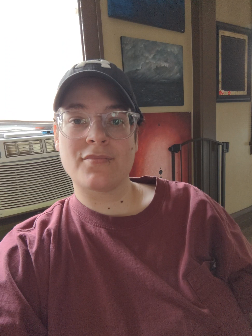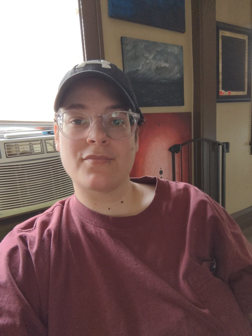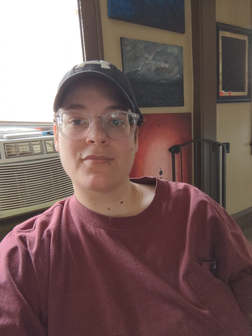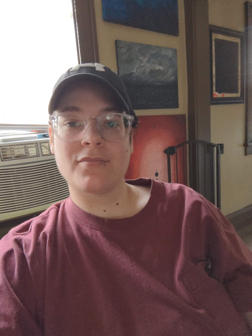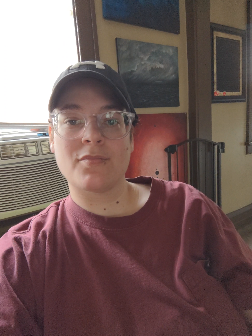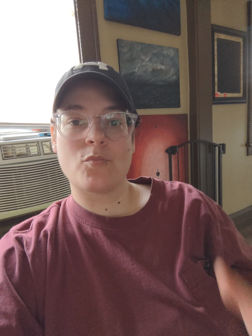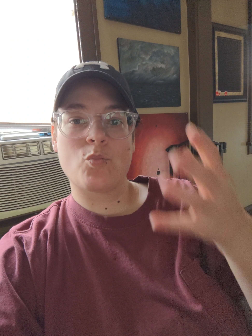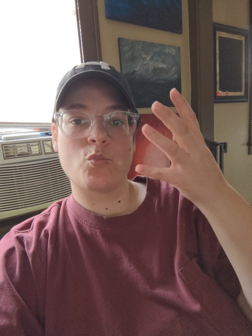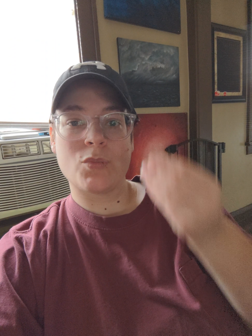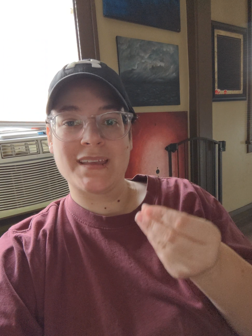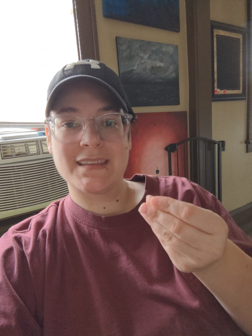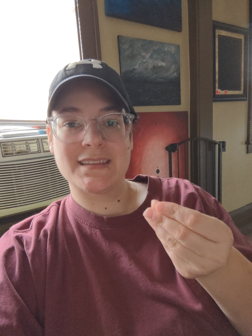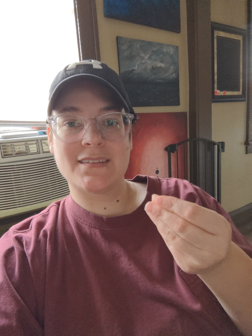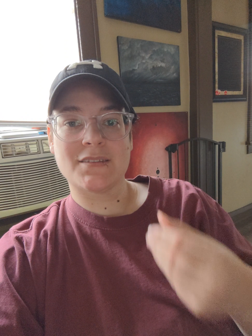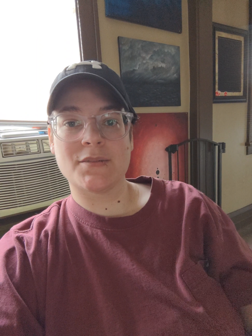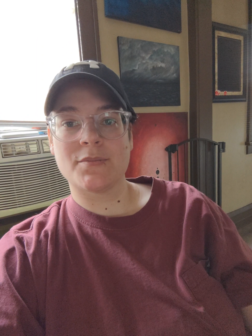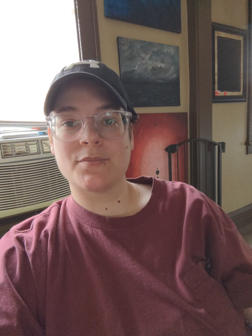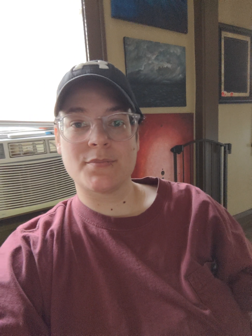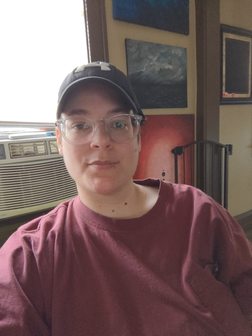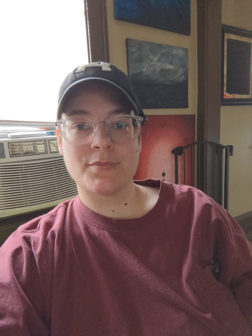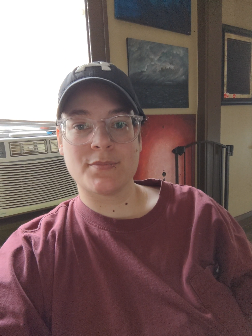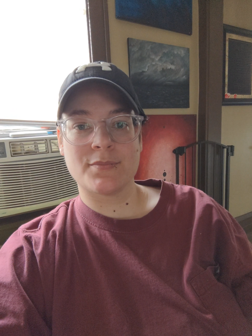wet